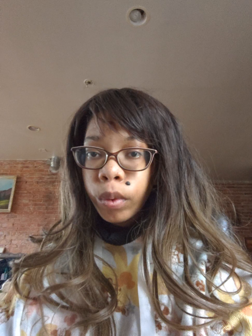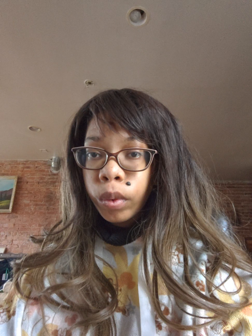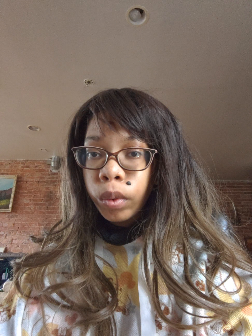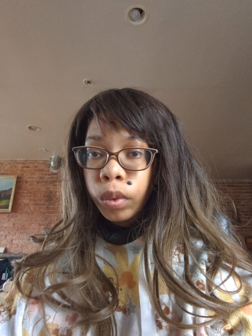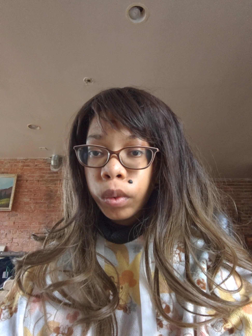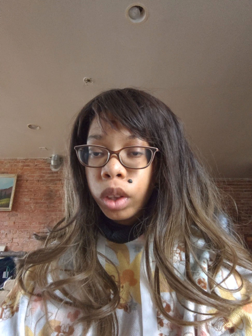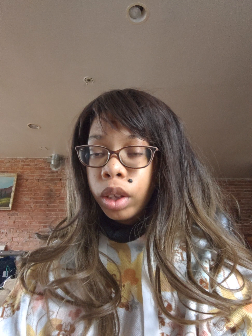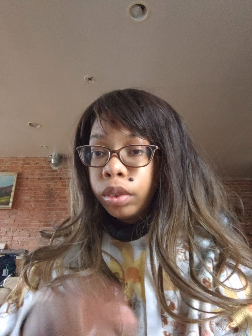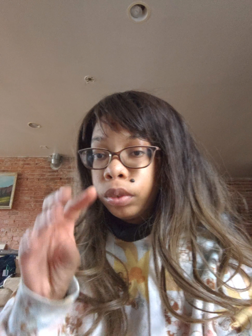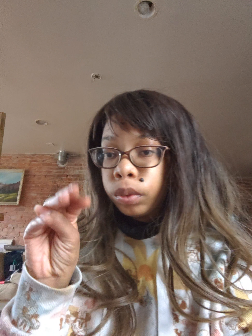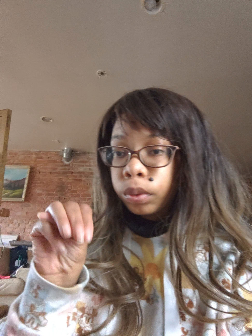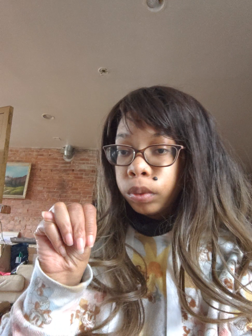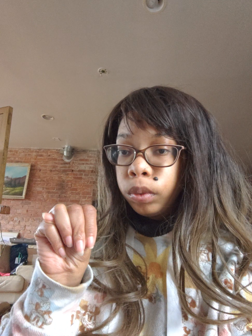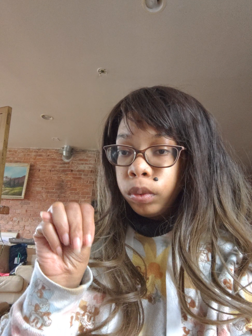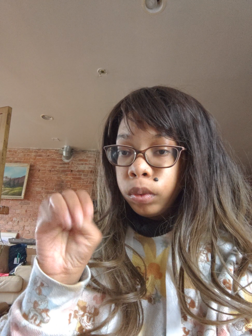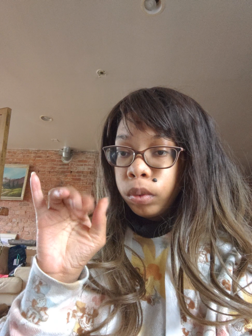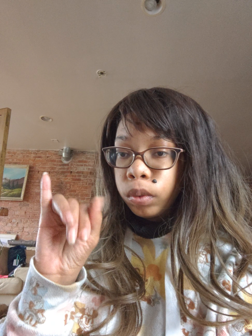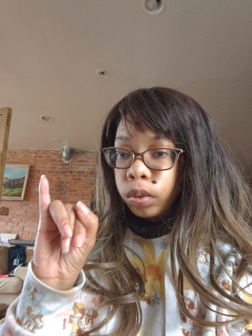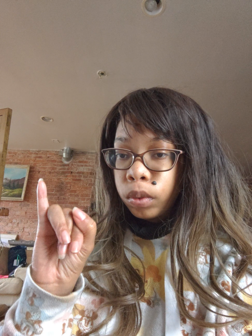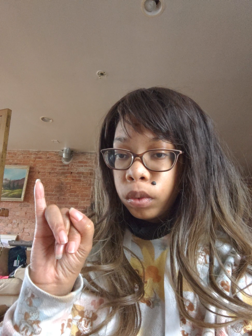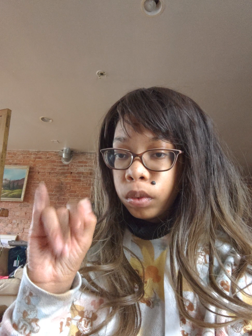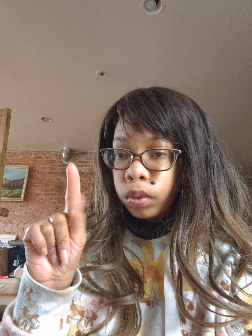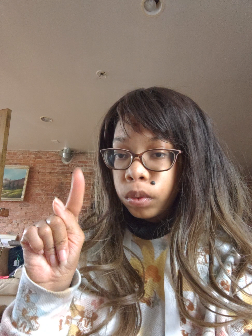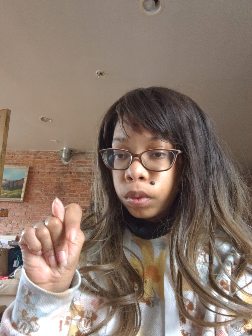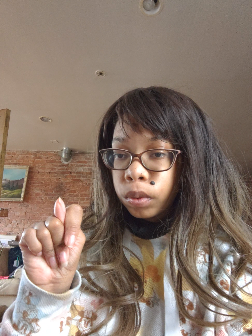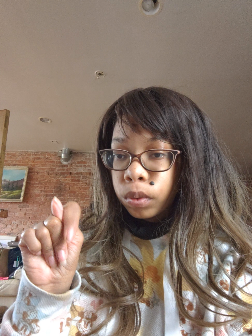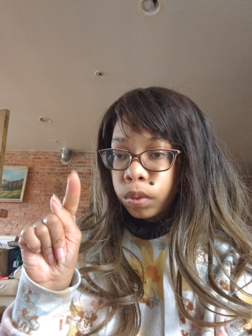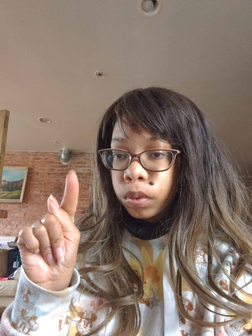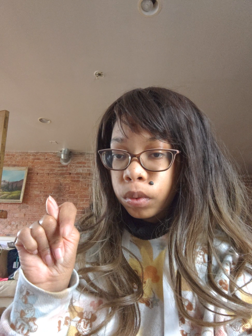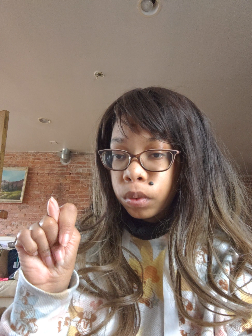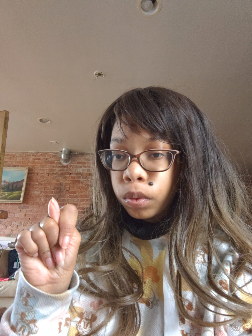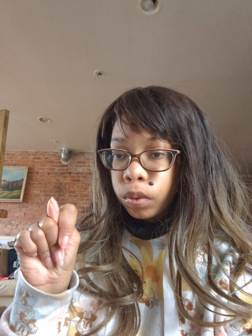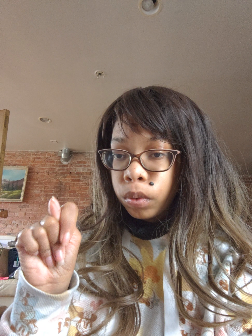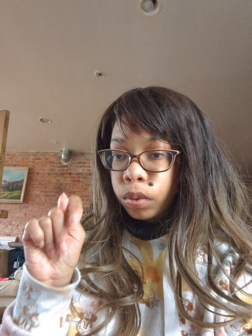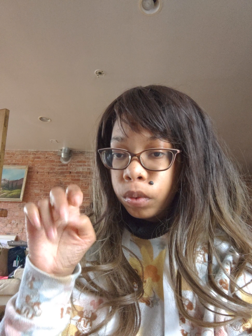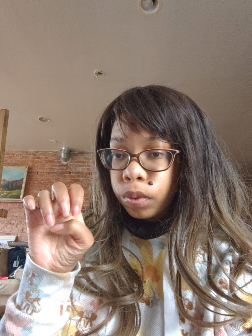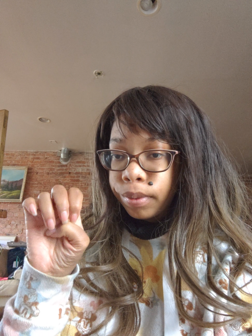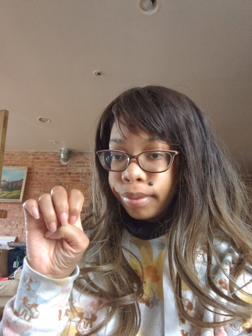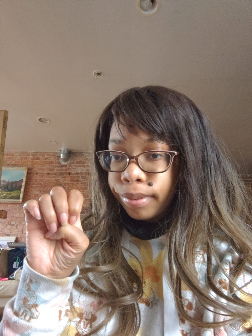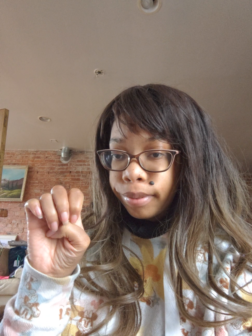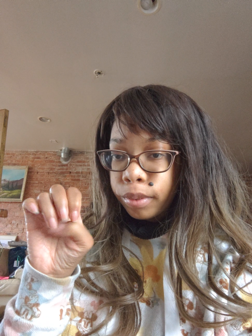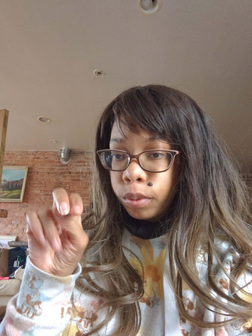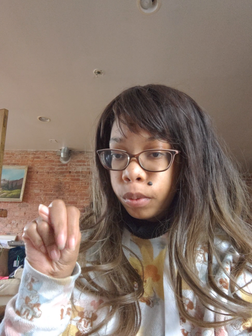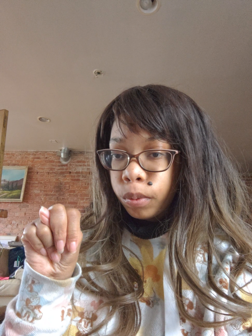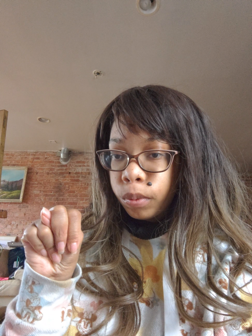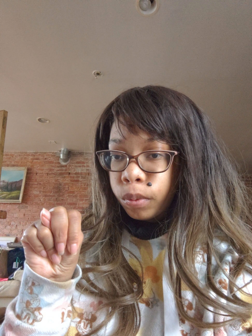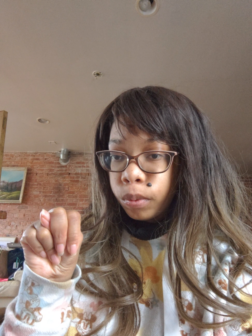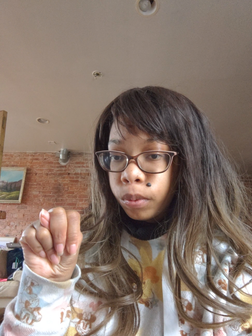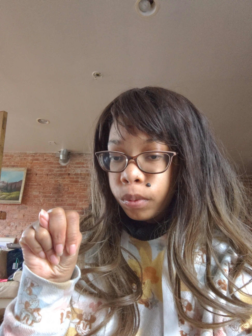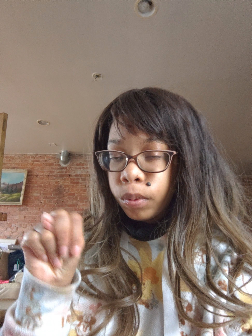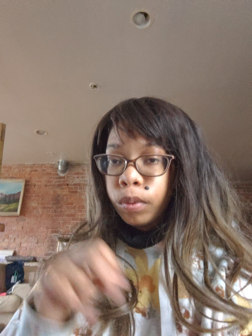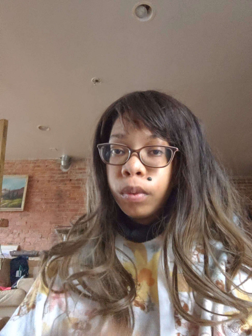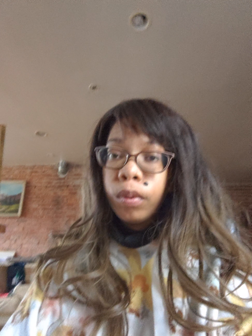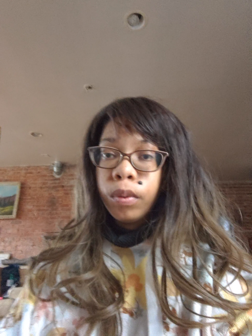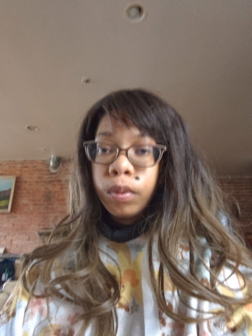mitten